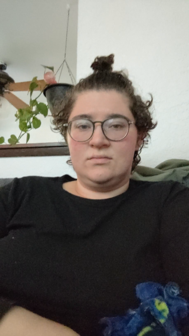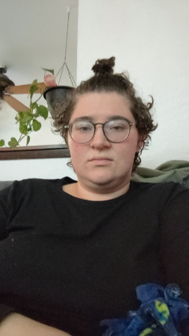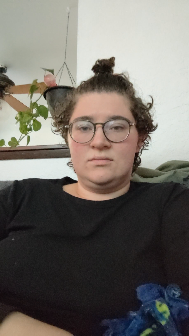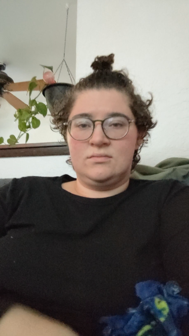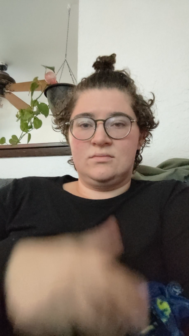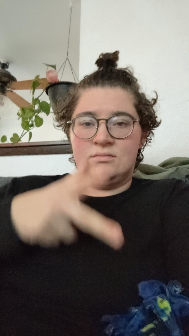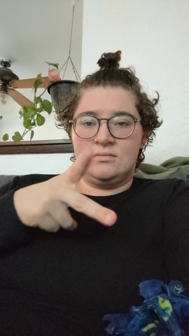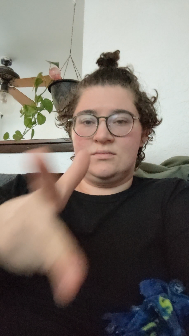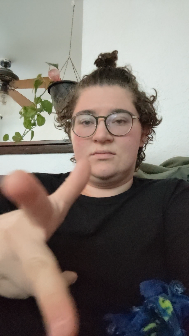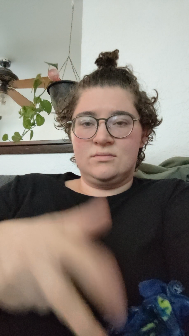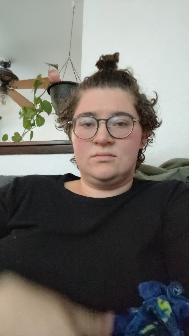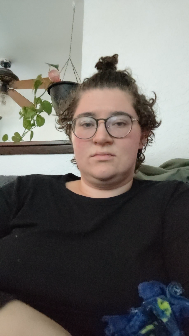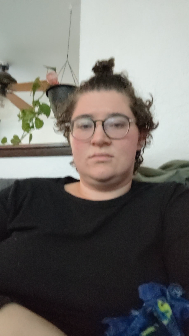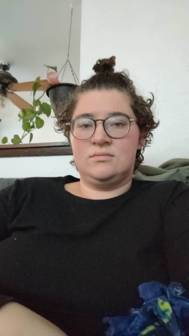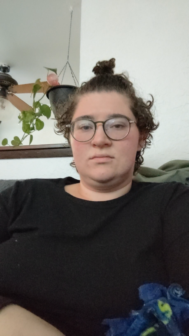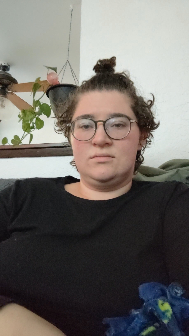garage